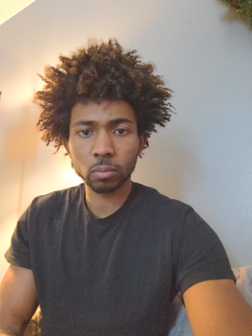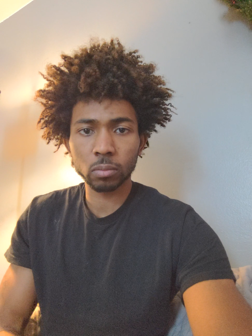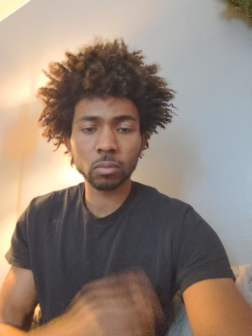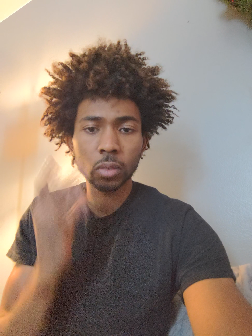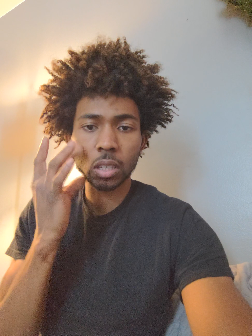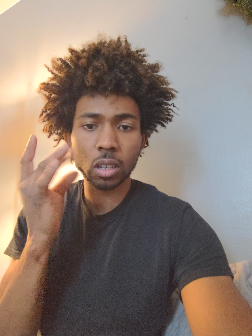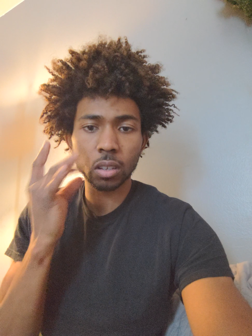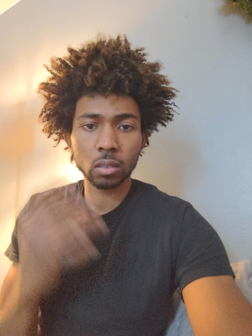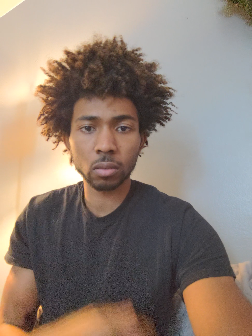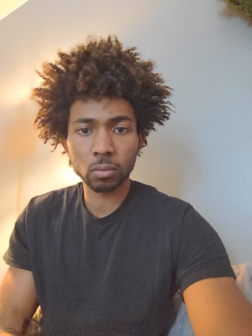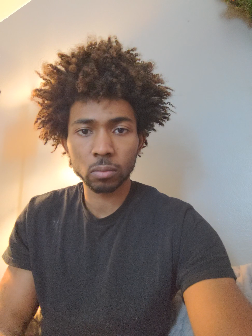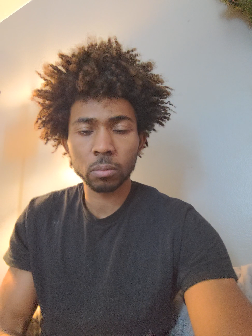kitty